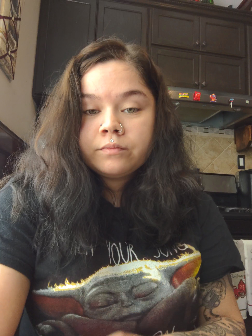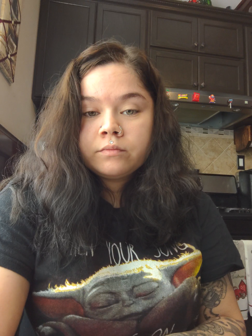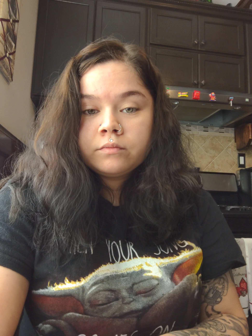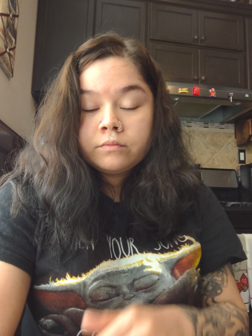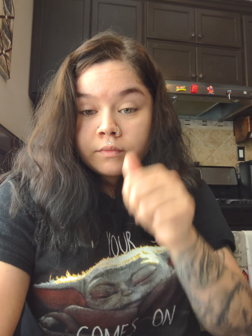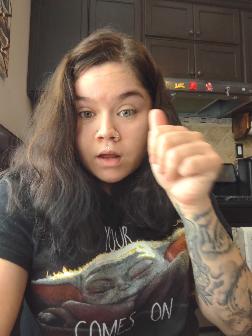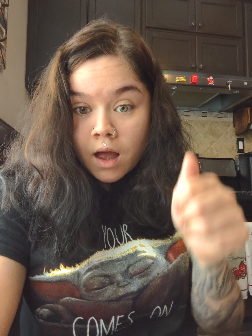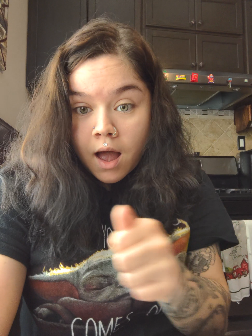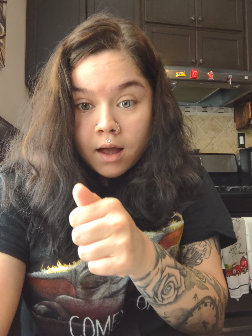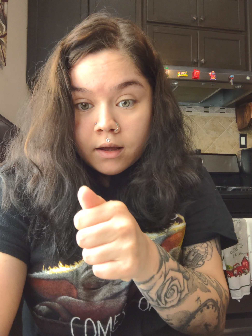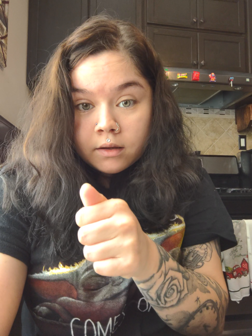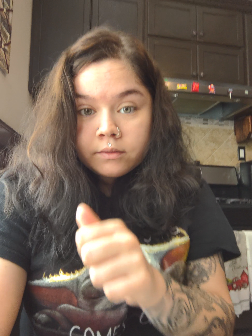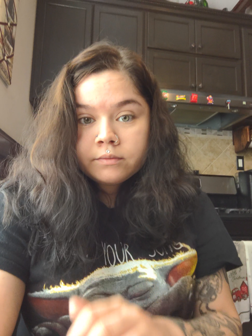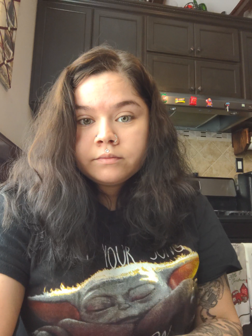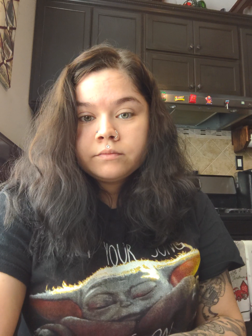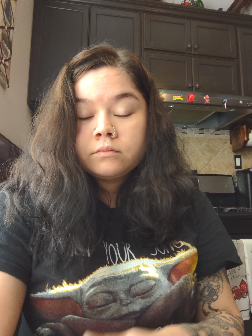hide